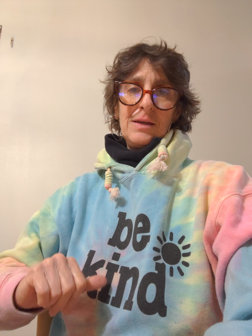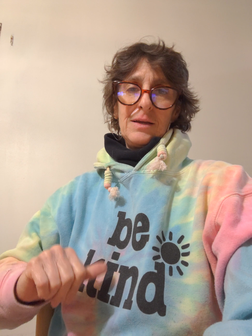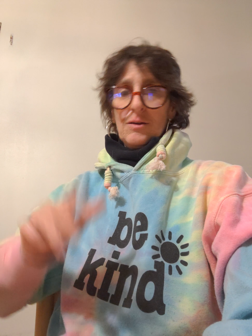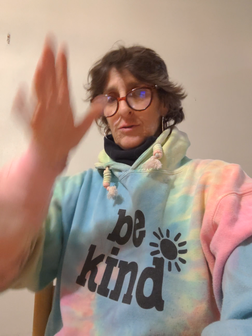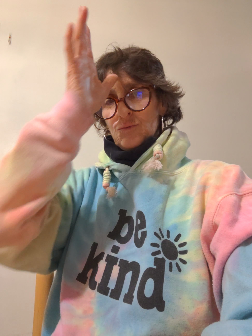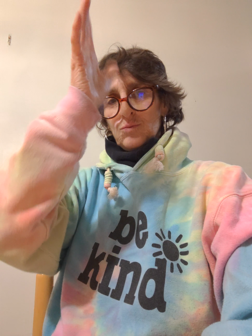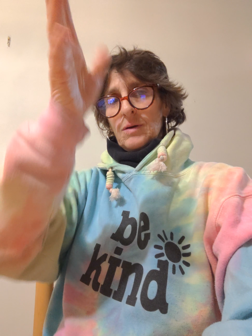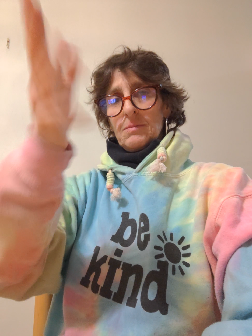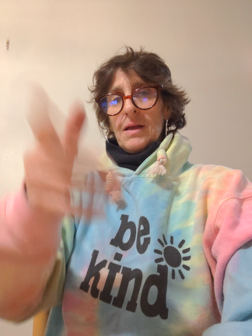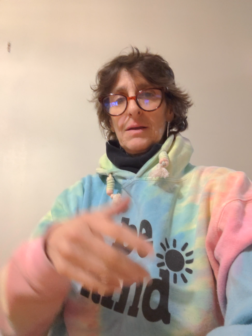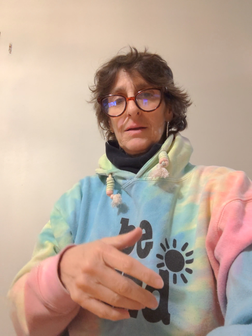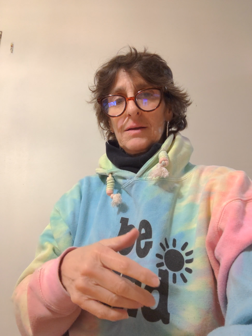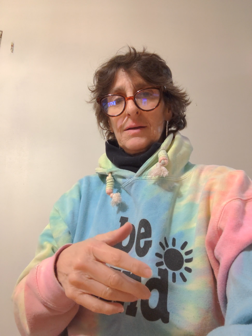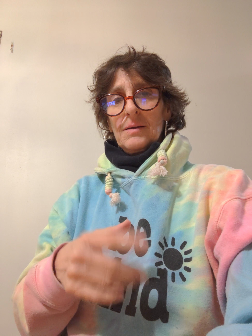grandpa